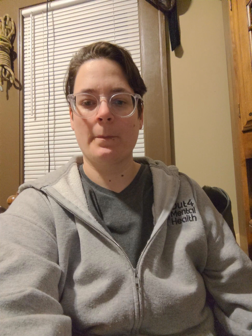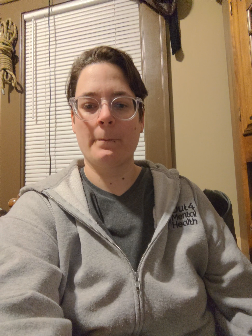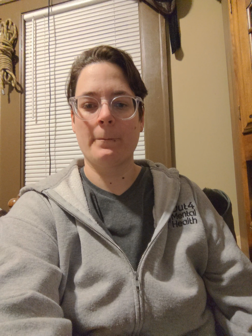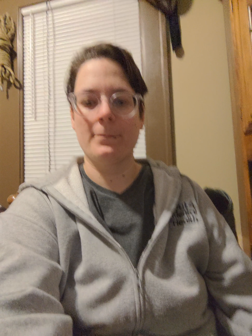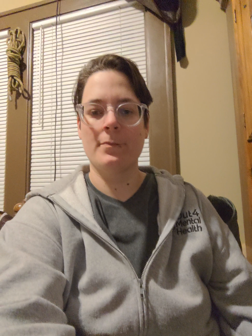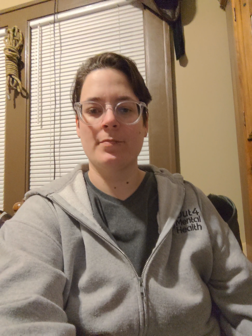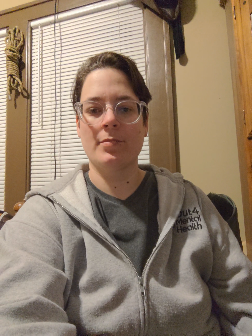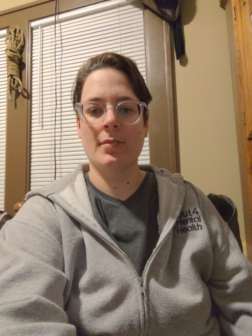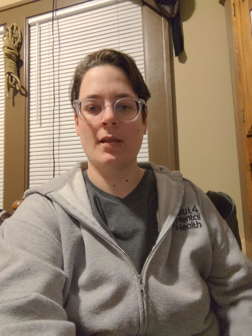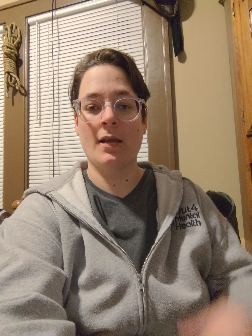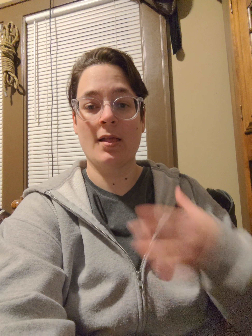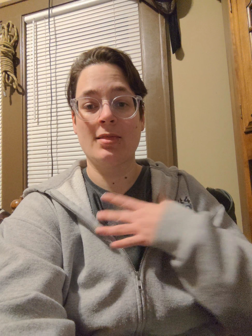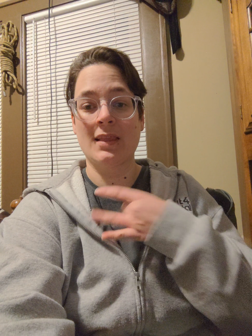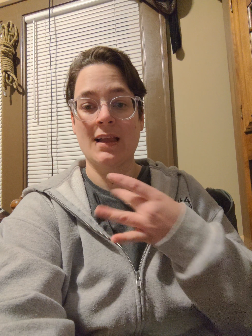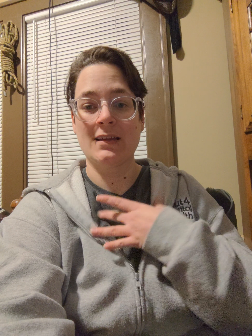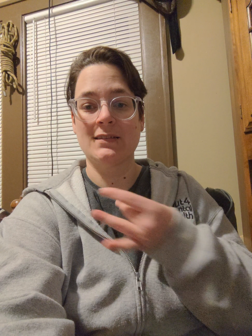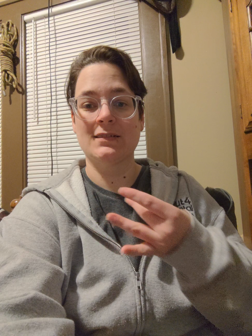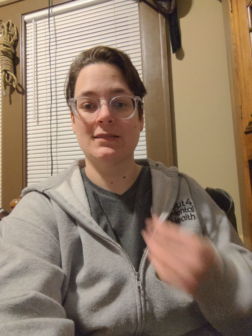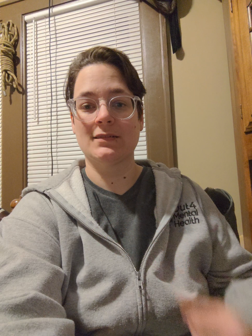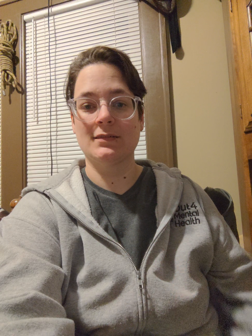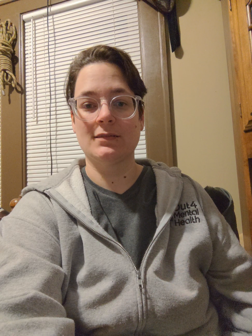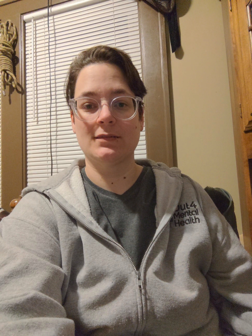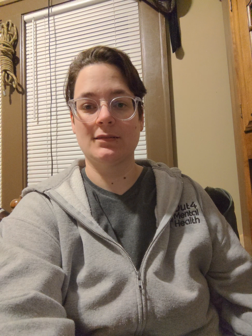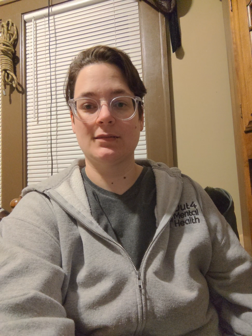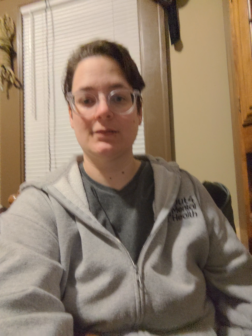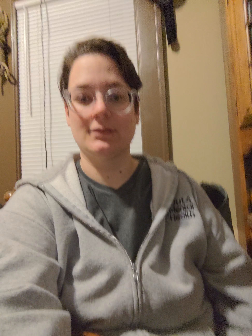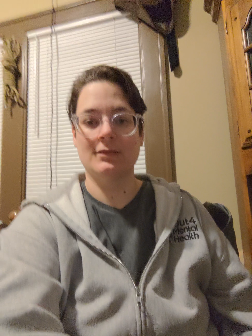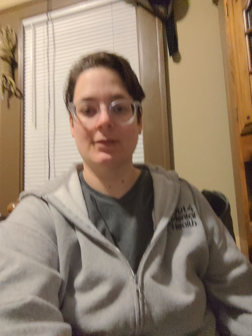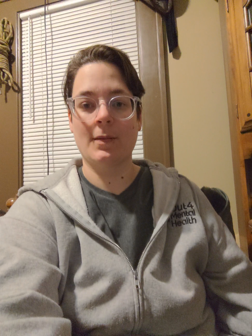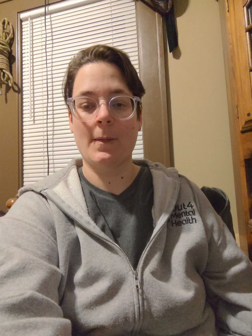like